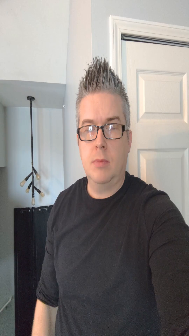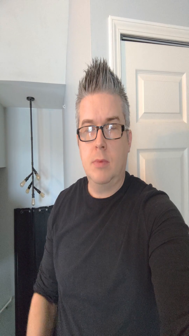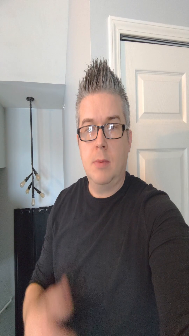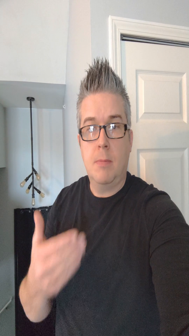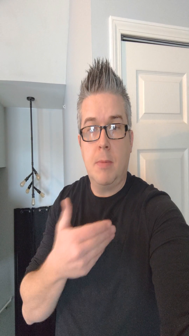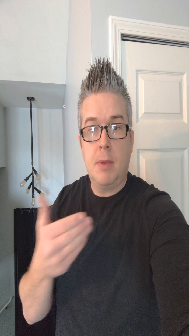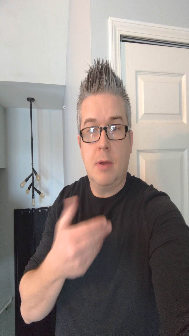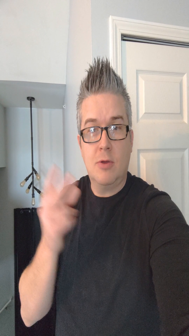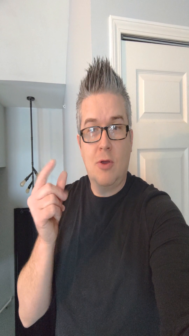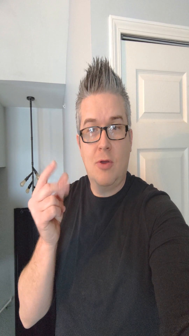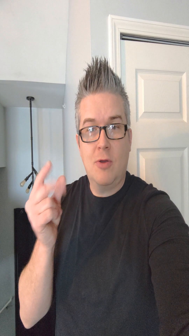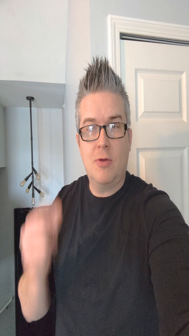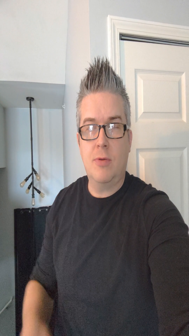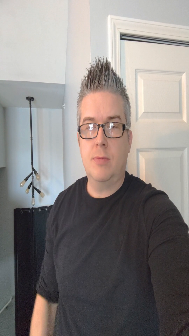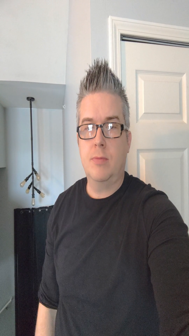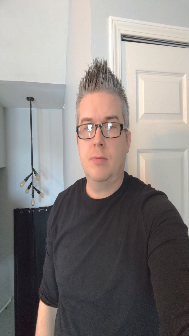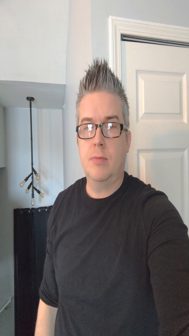puppy